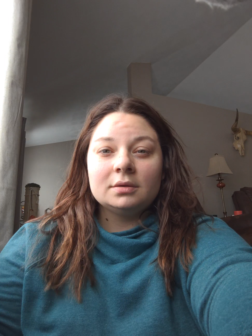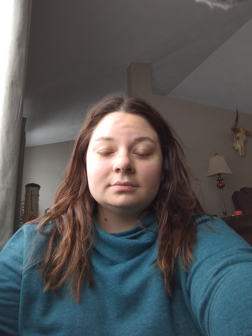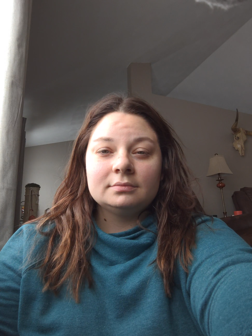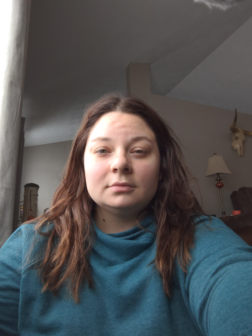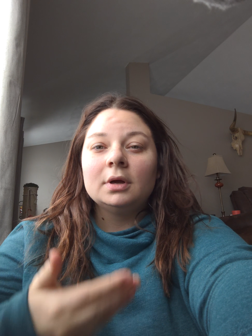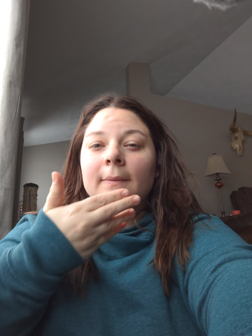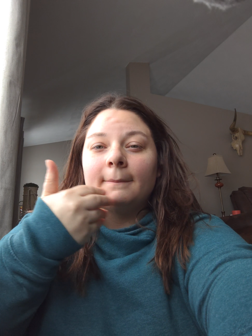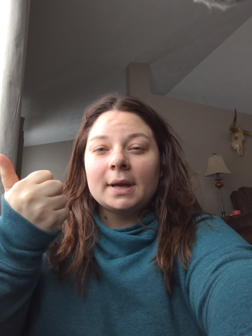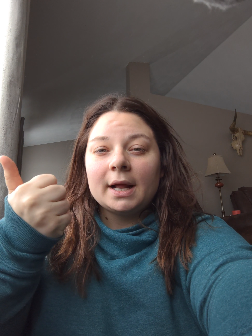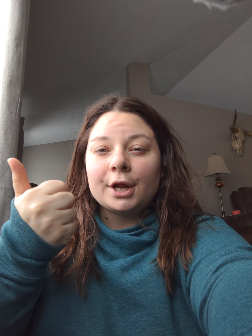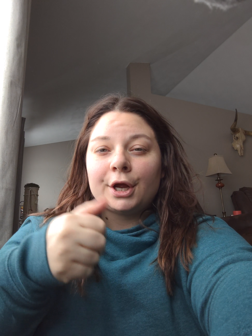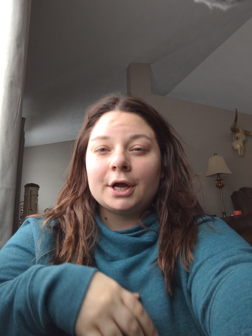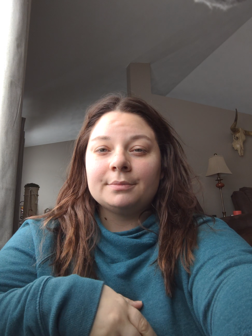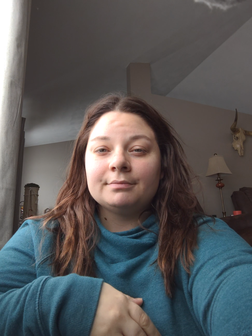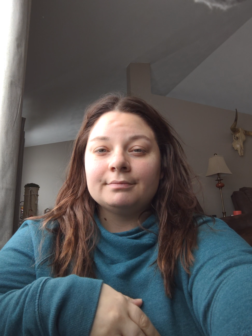better